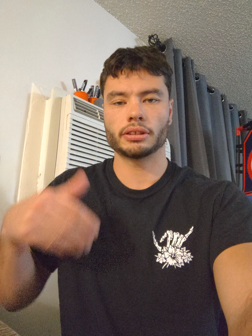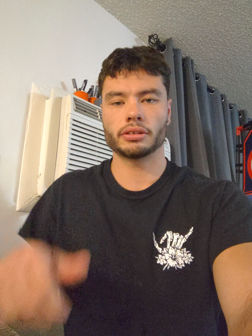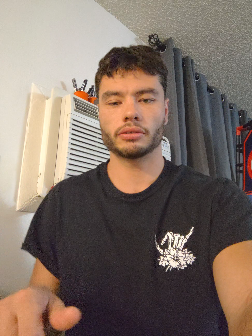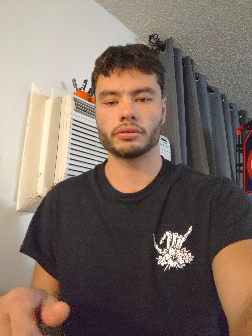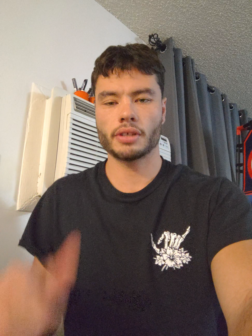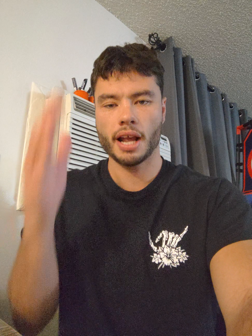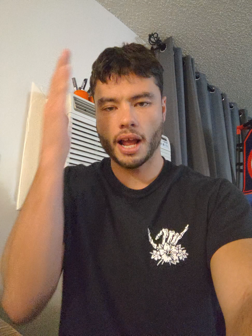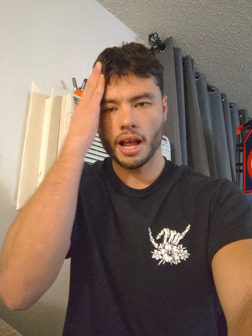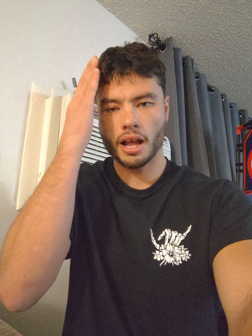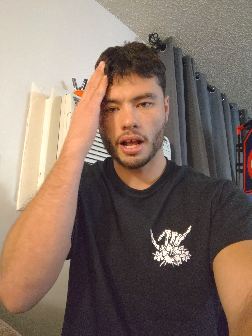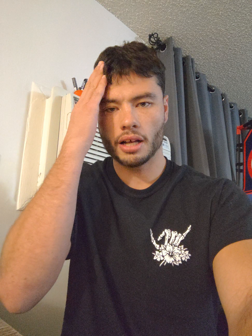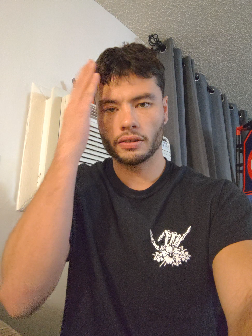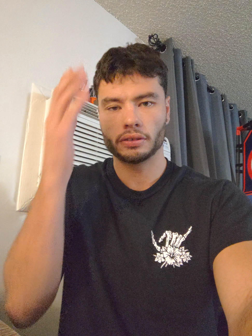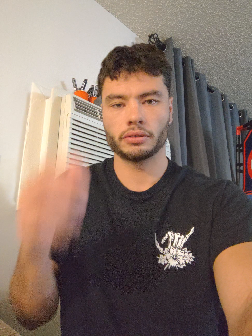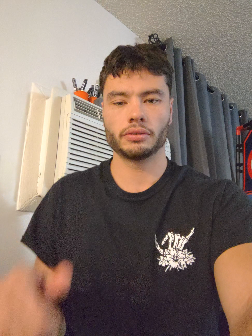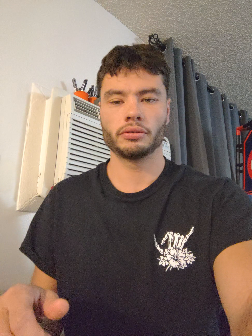hat